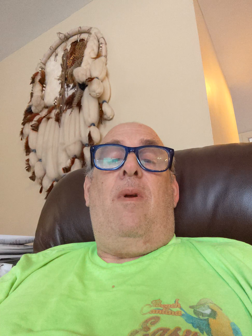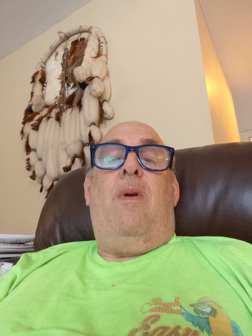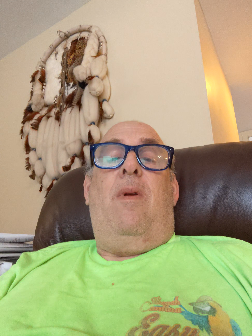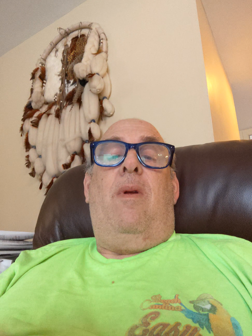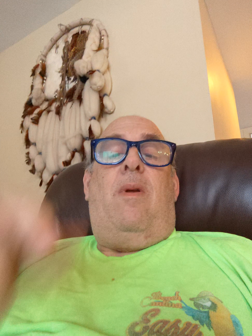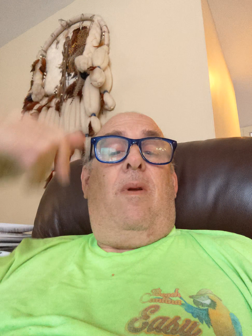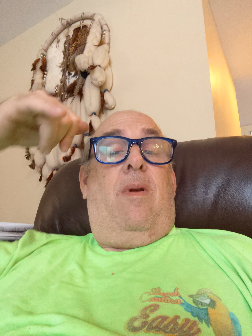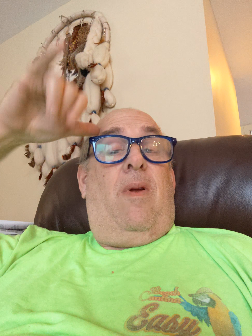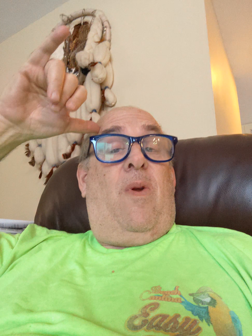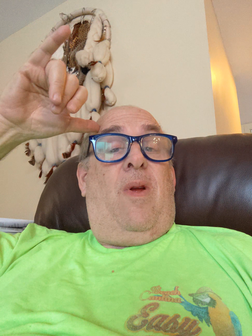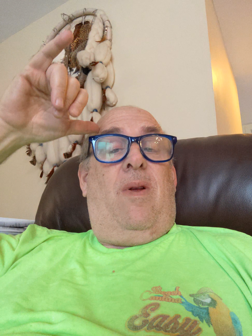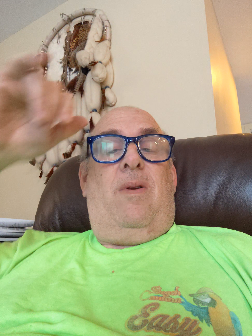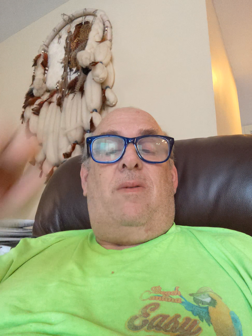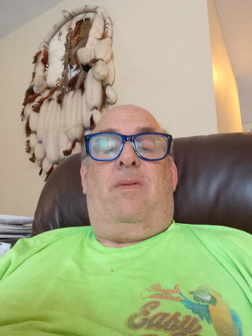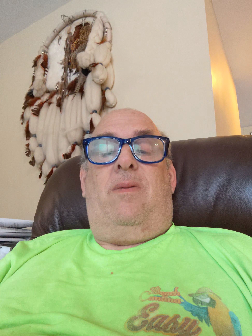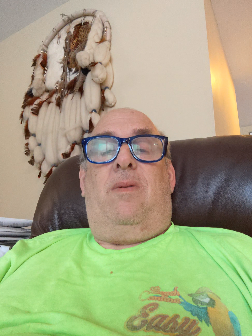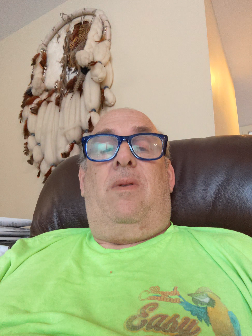cow